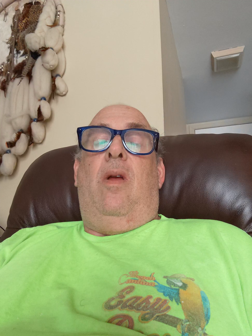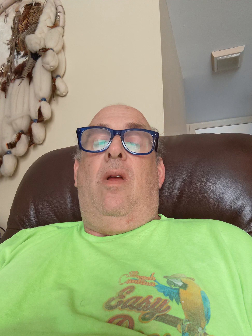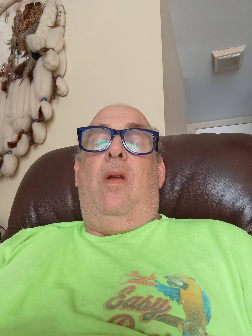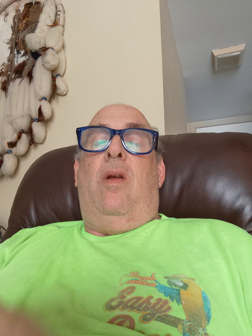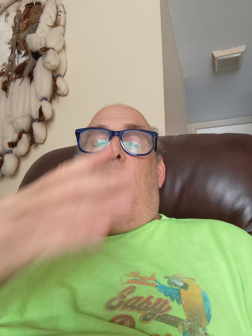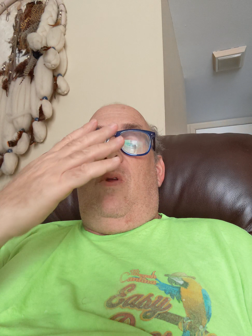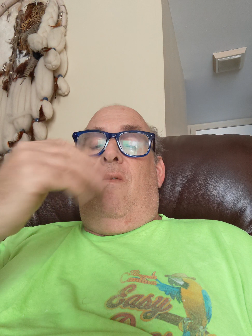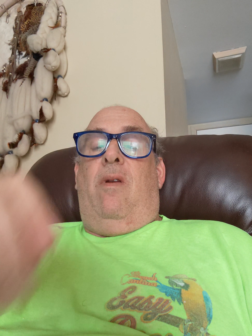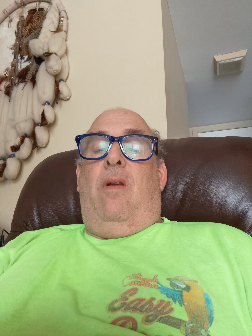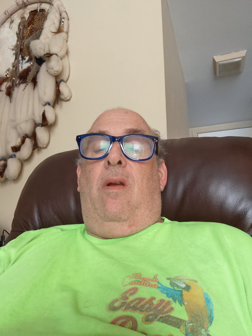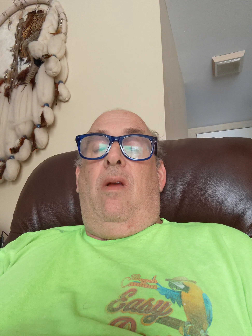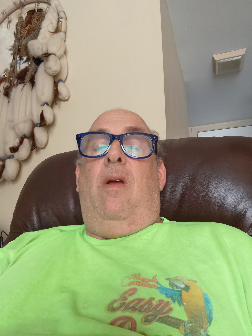wolf